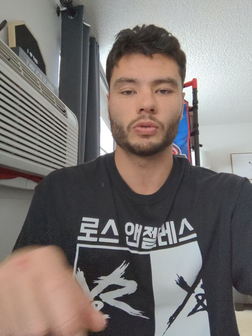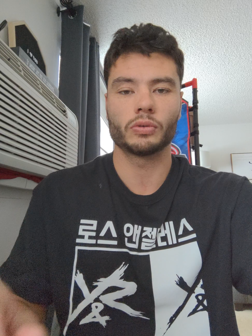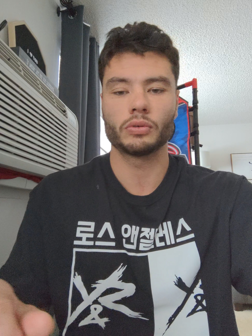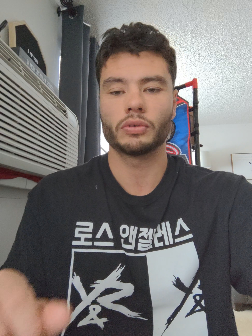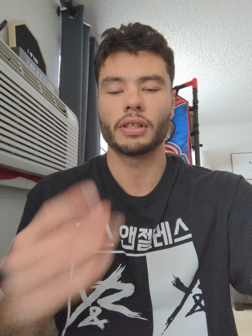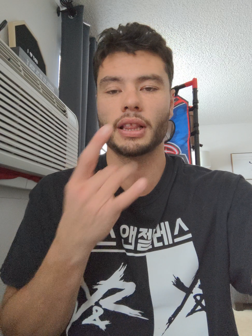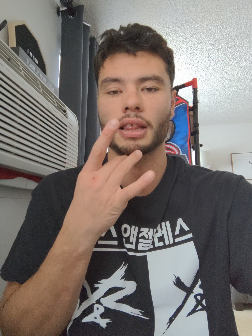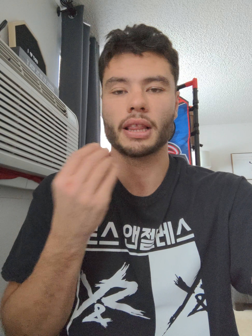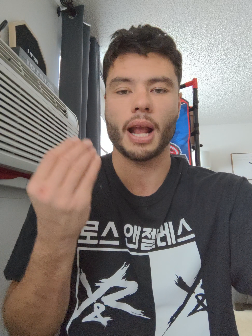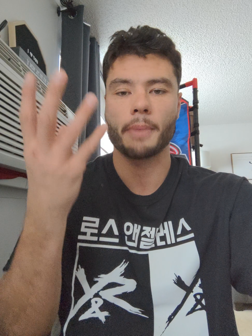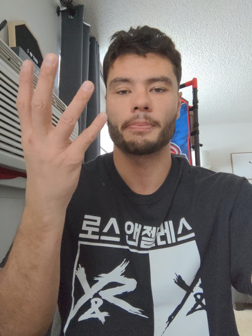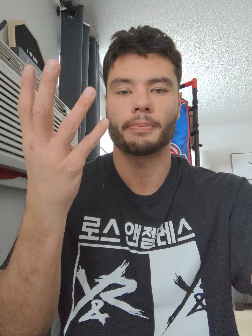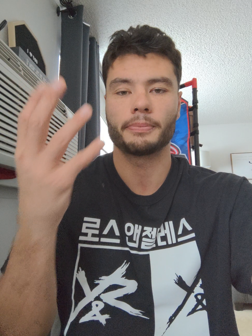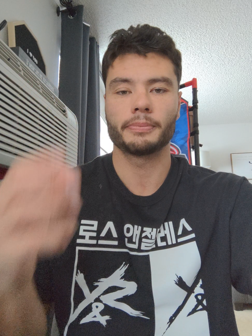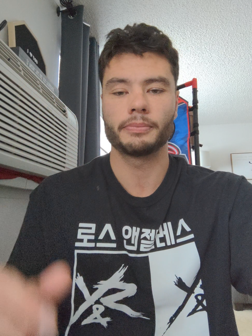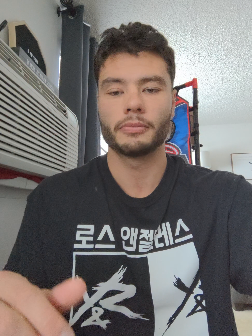lamp